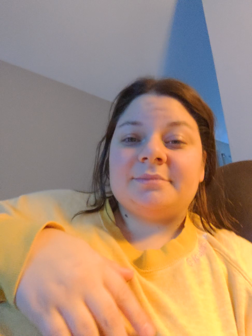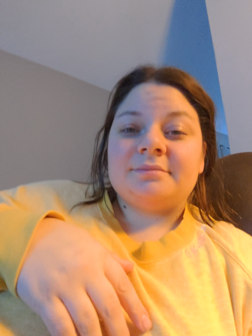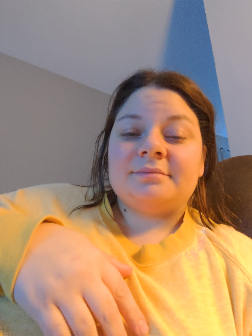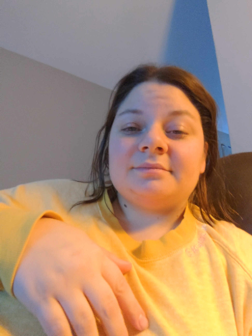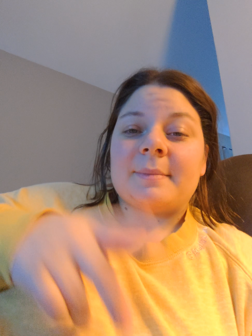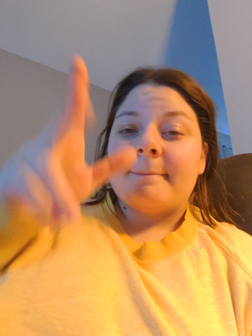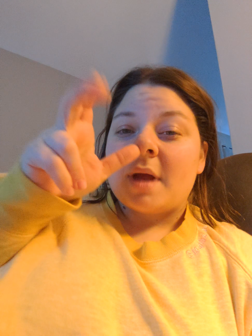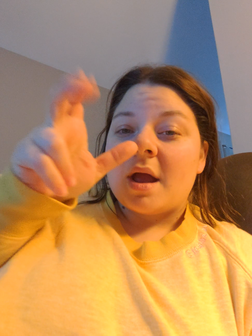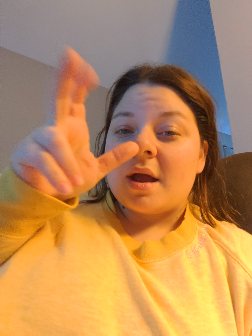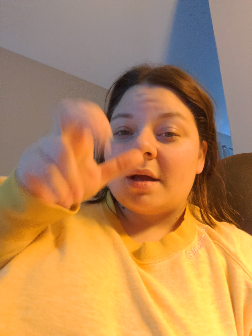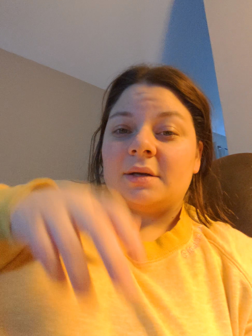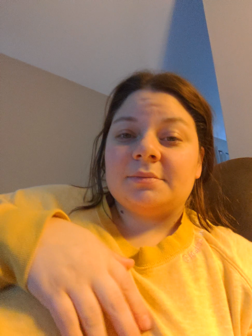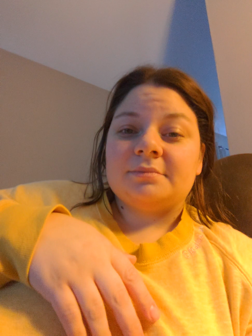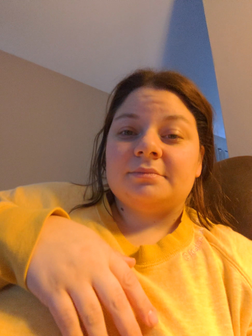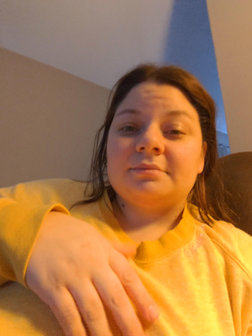bug